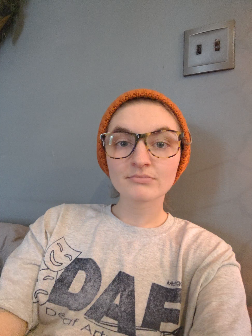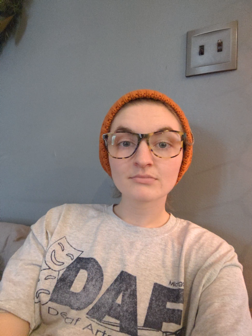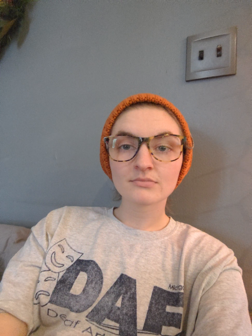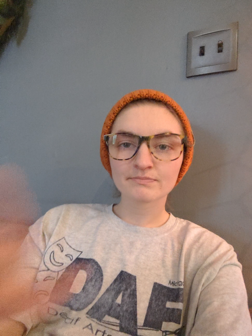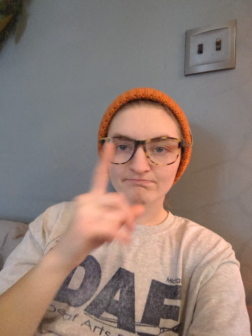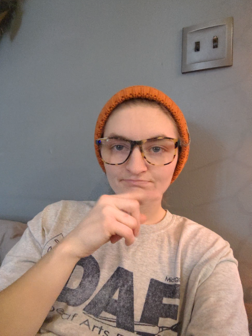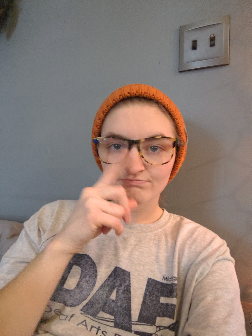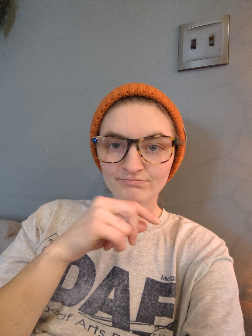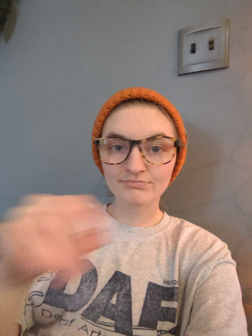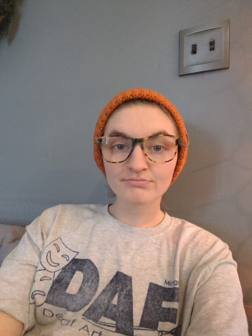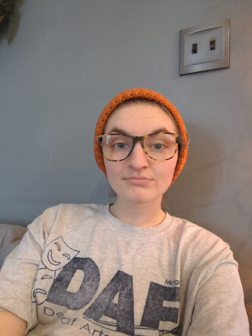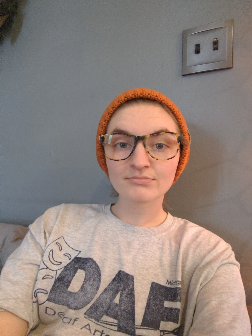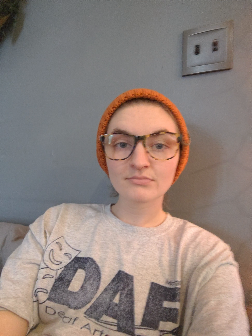mouse